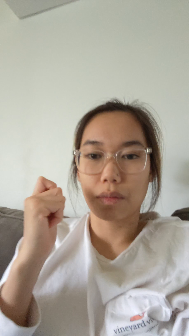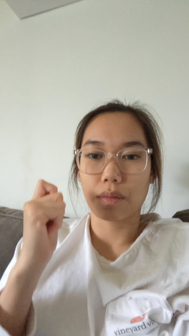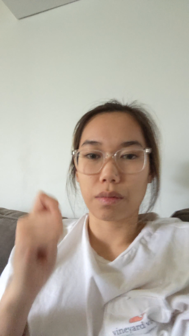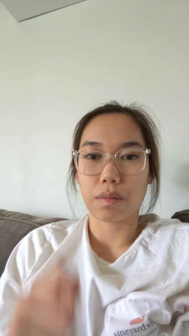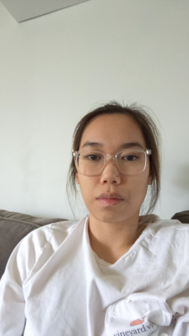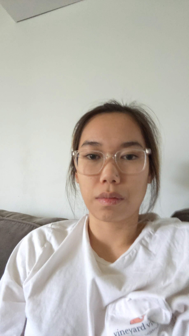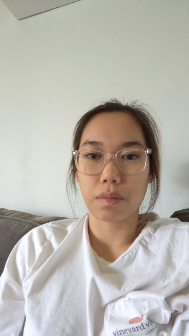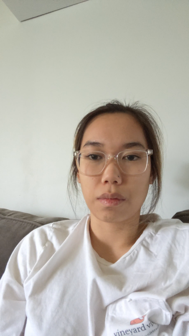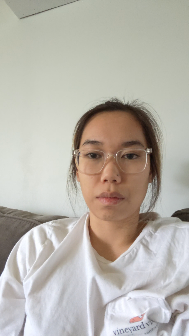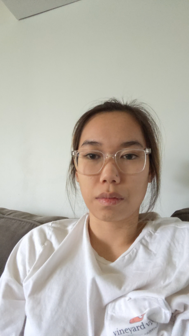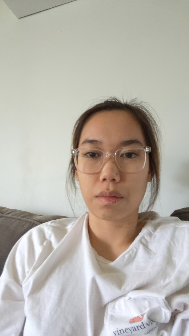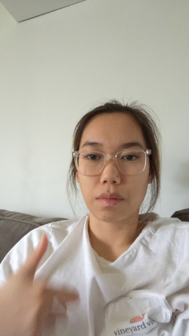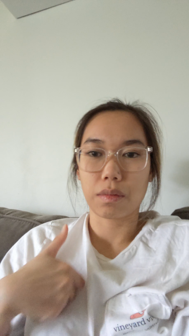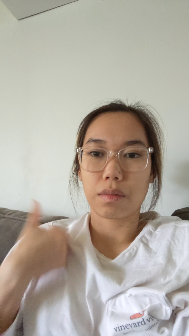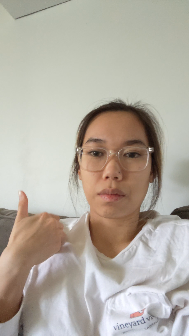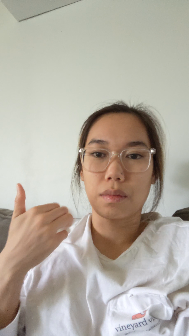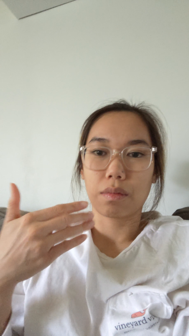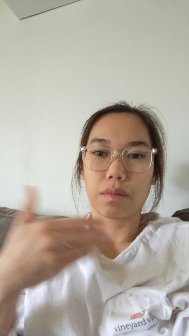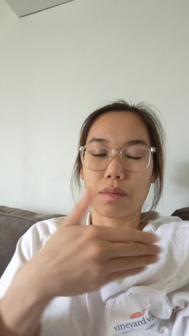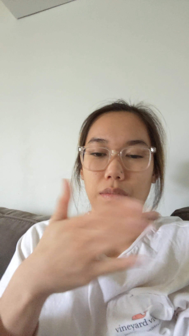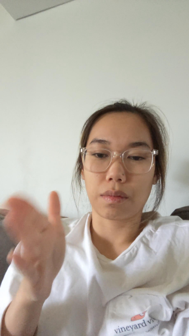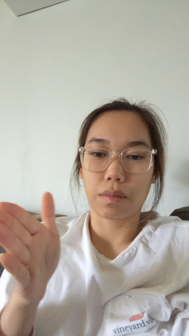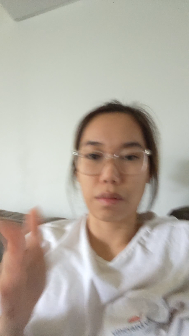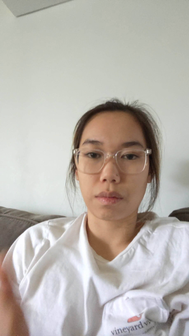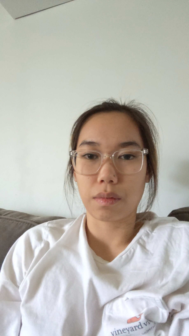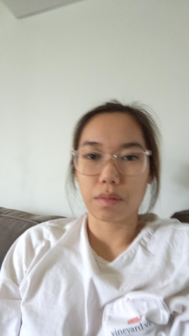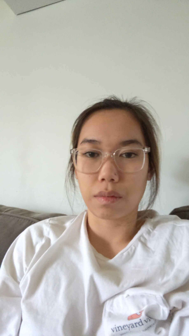living room